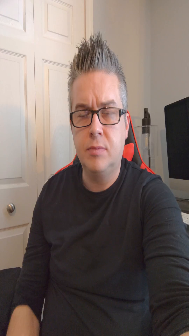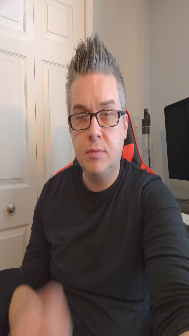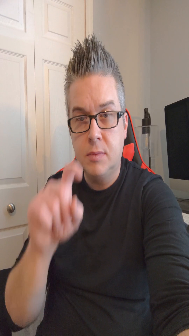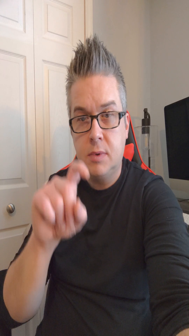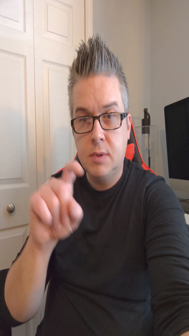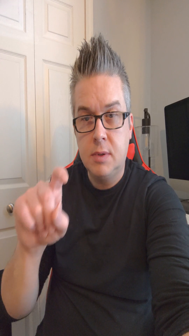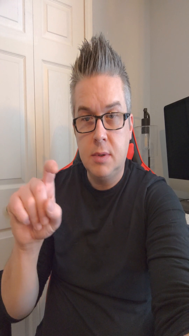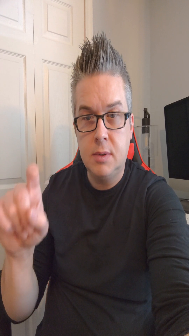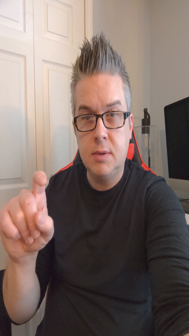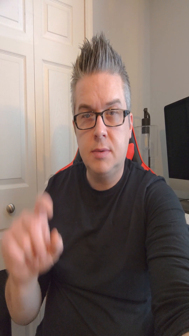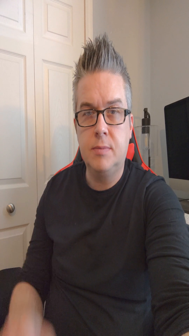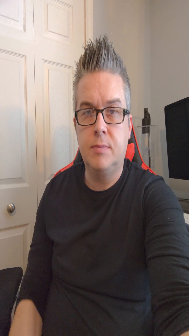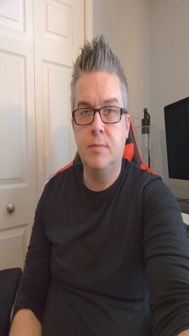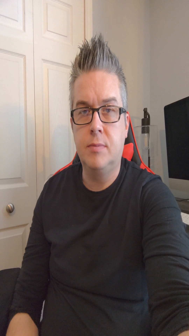closet